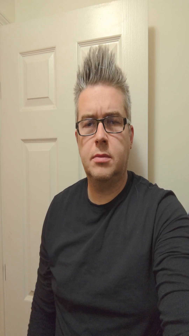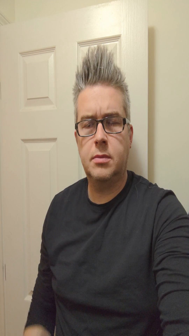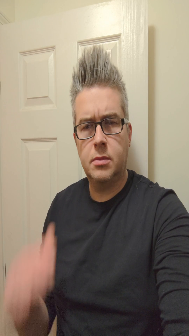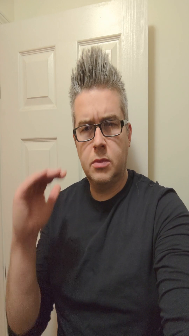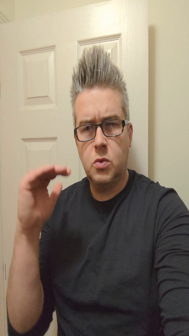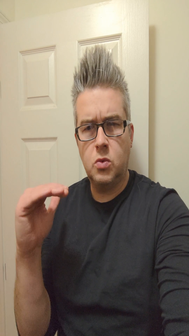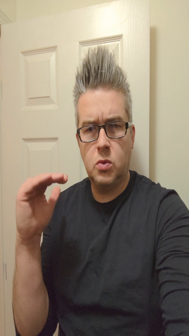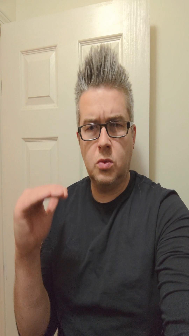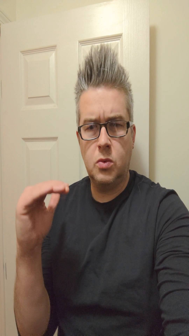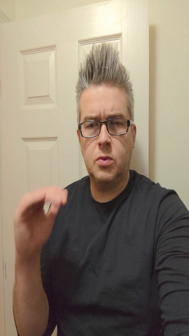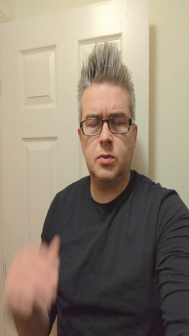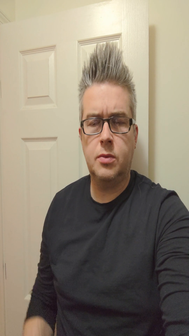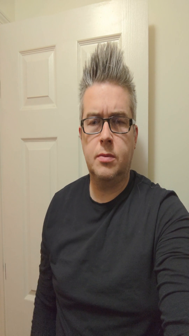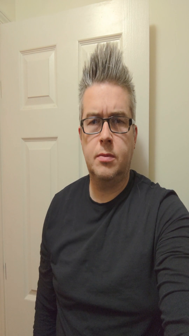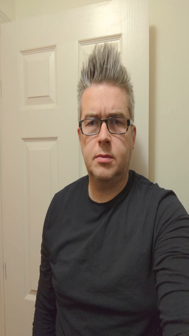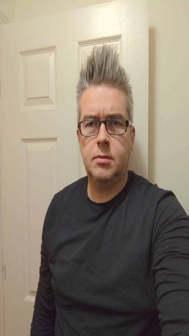child